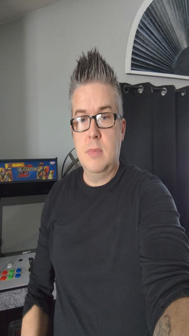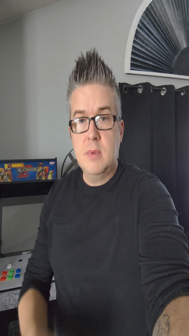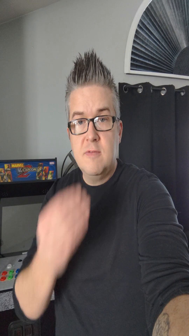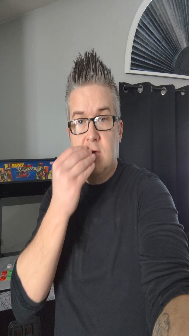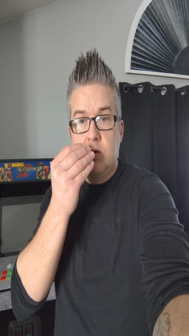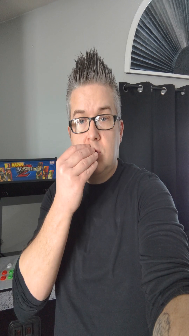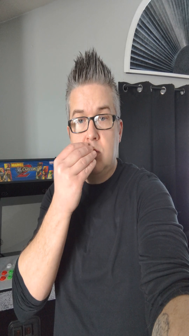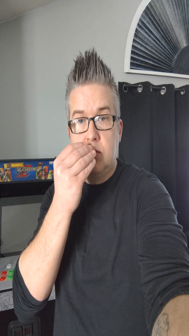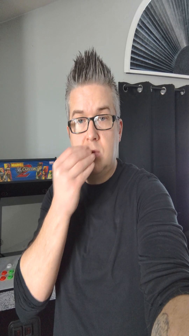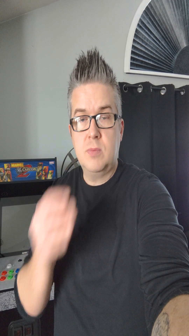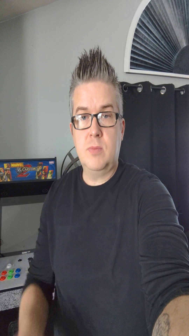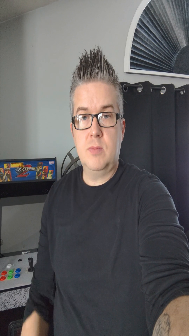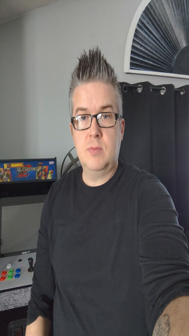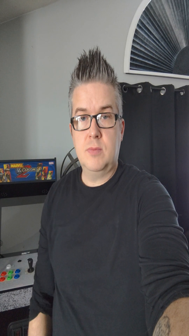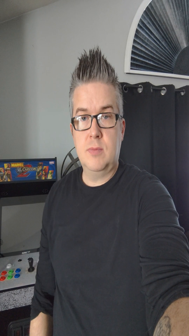food